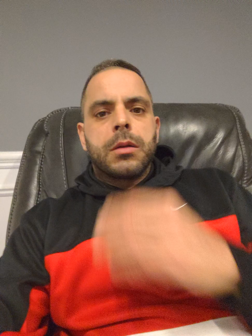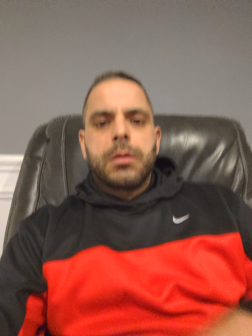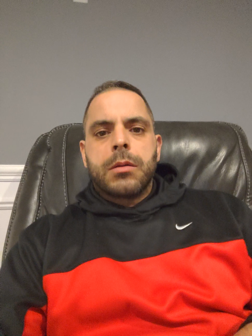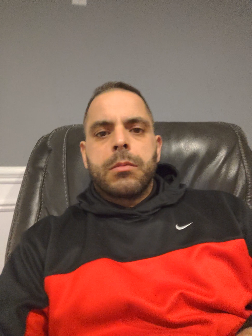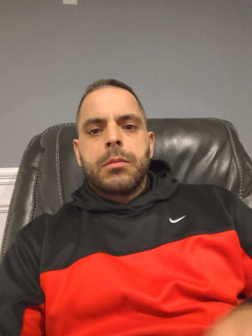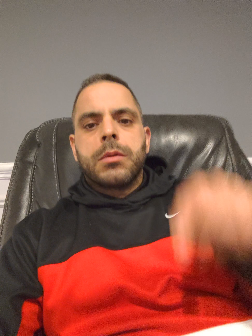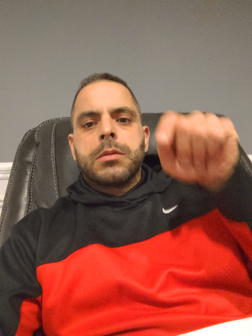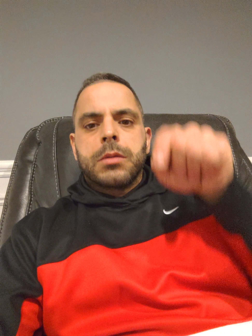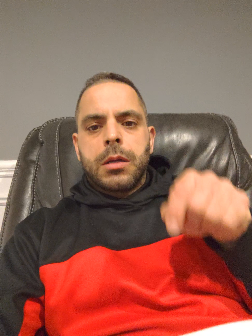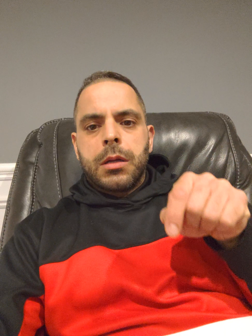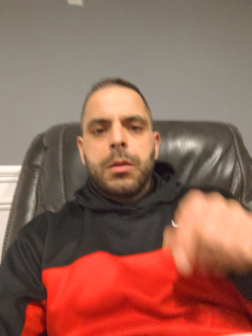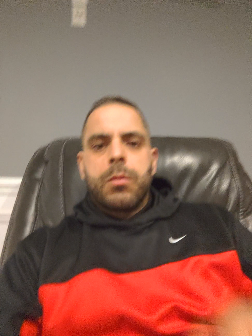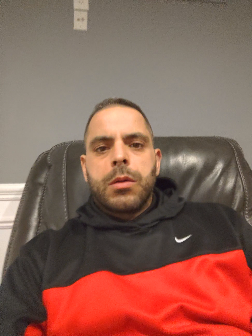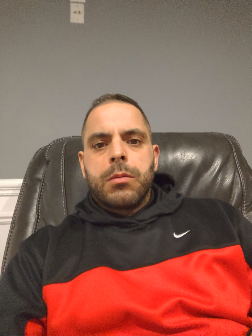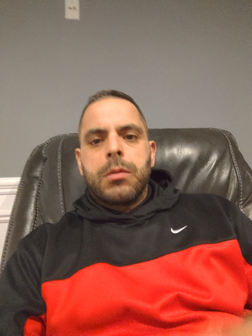down